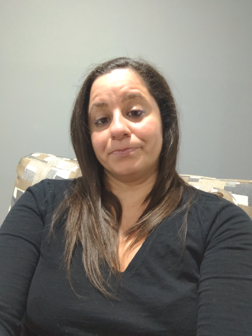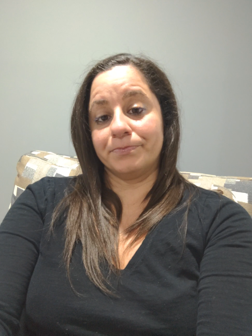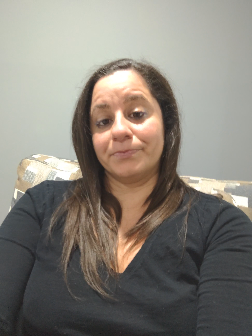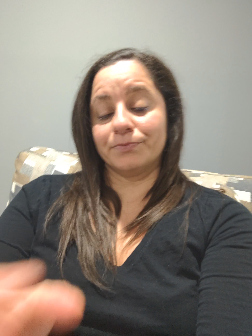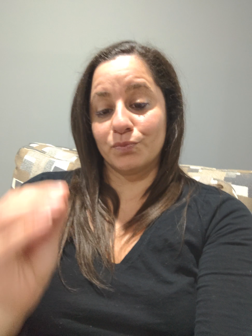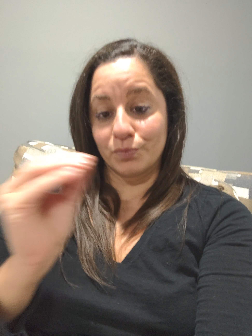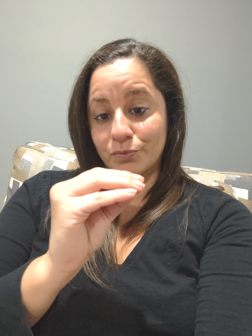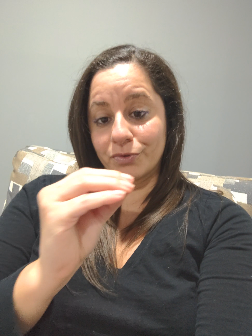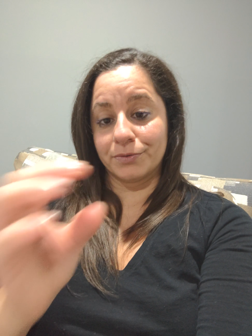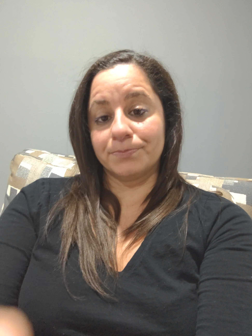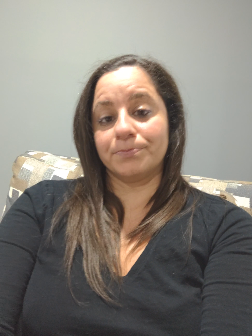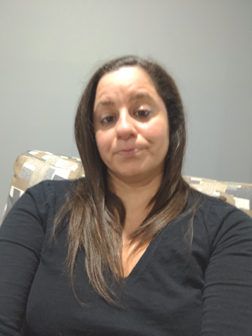kiss